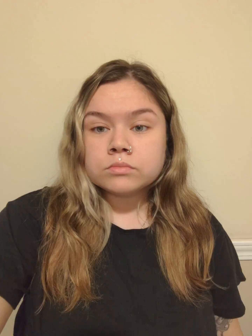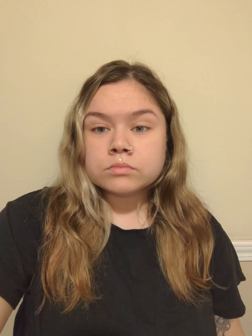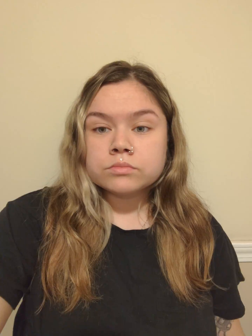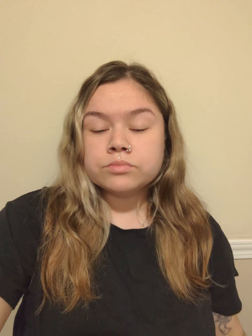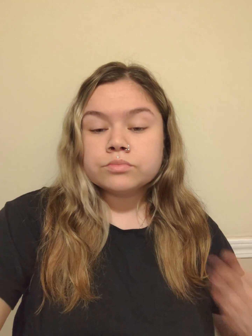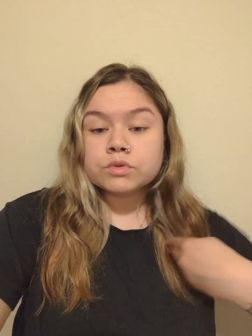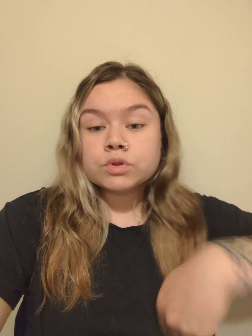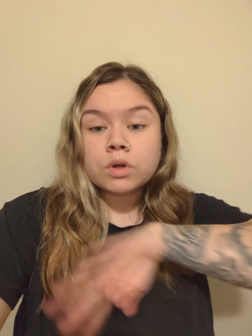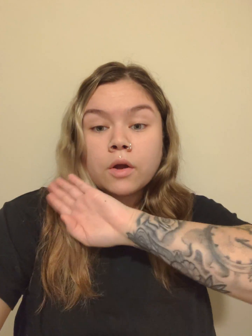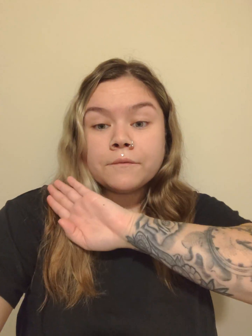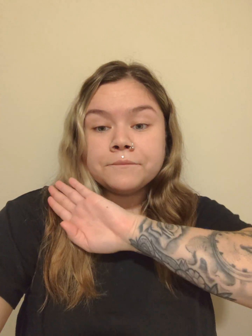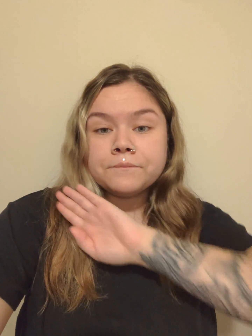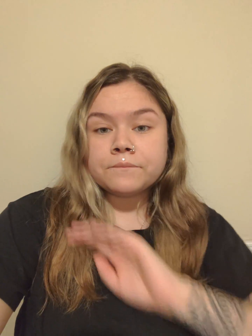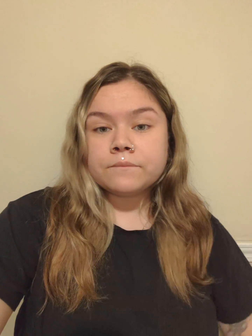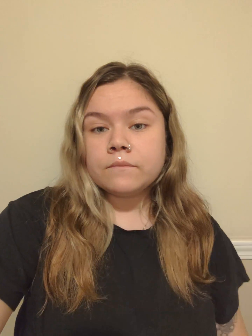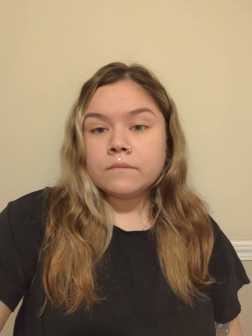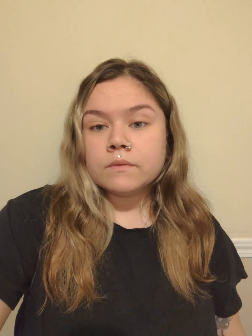scarf